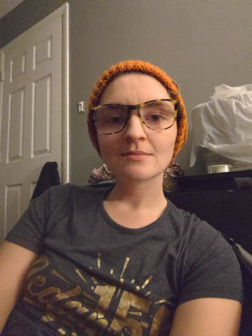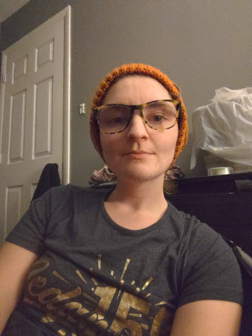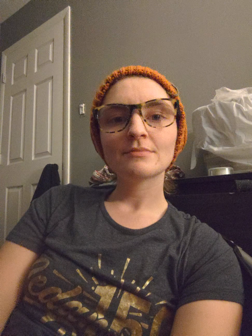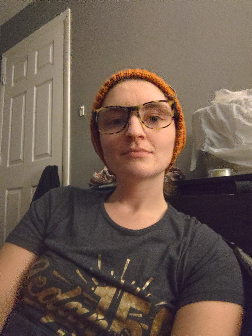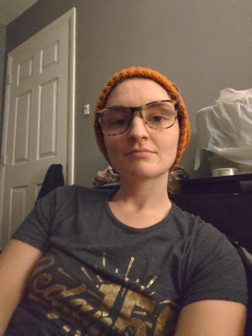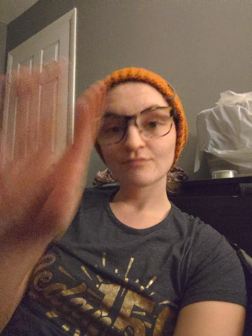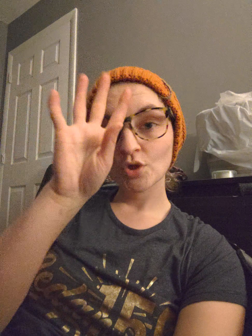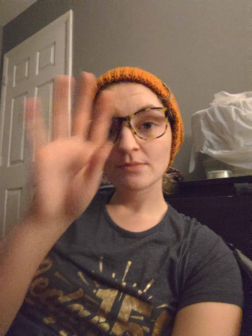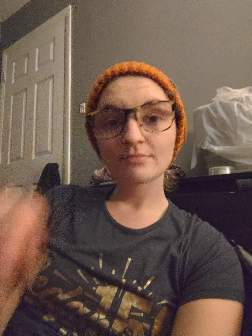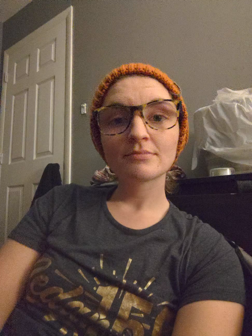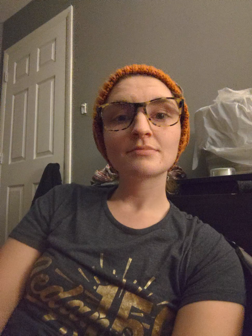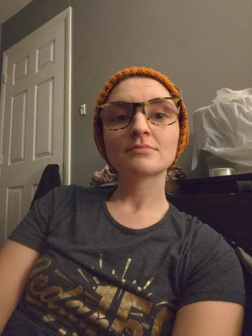fireman